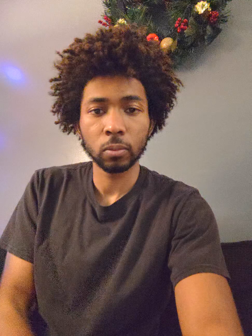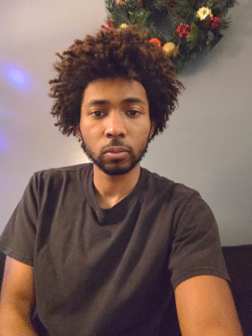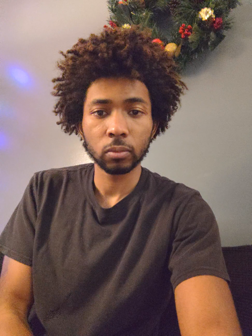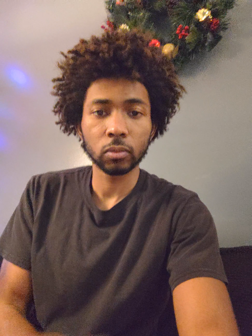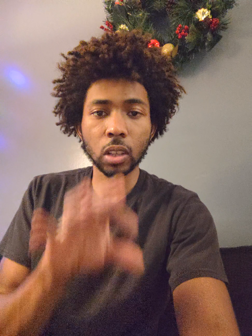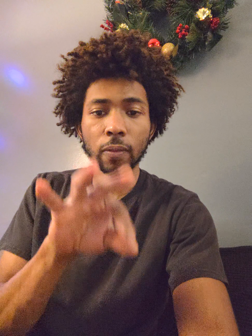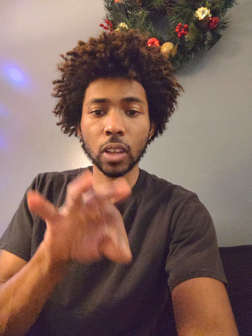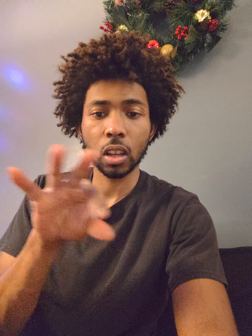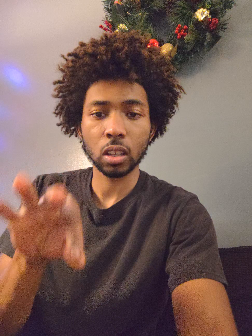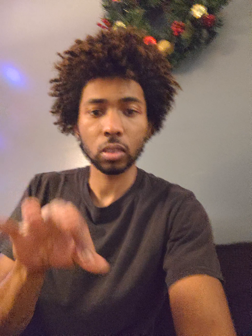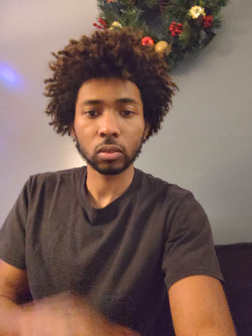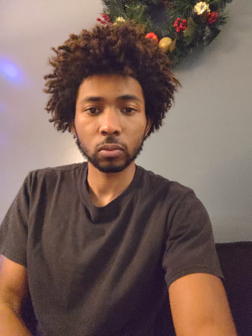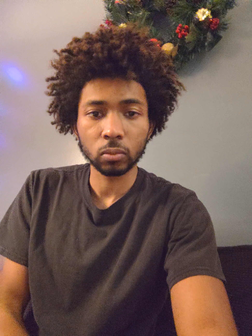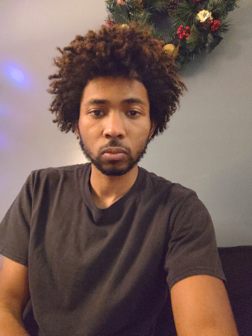french fries